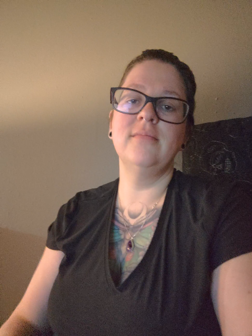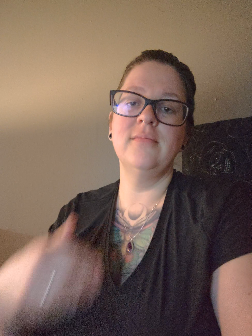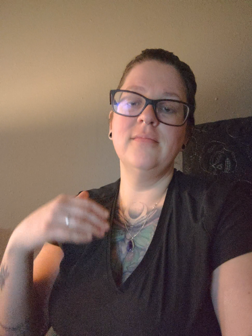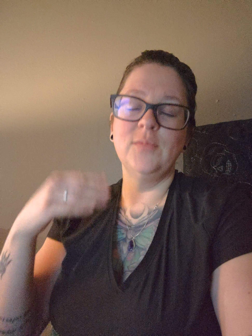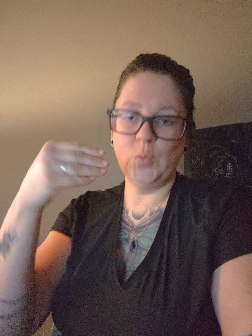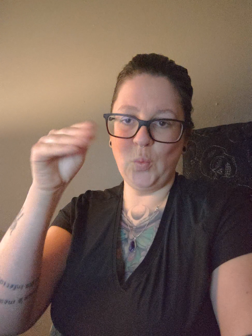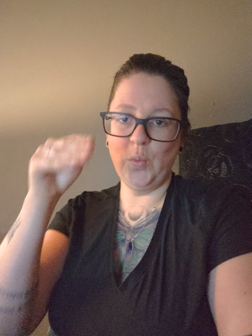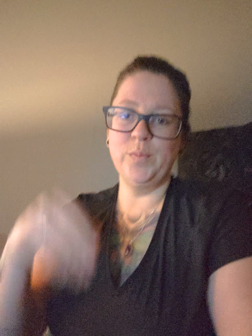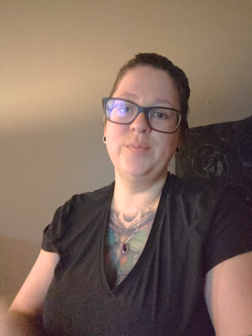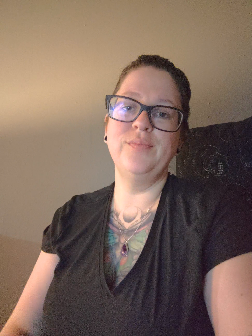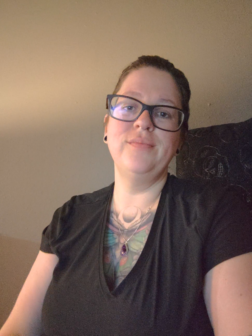store